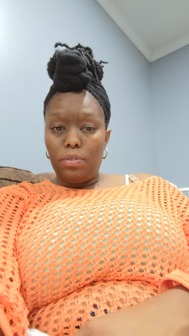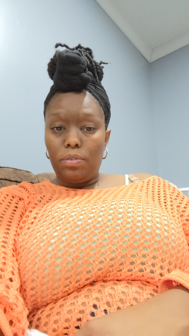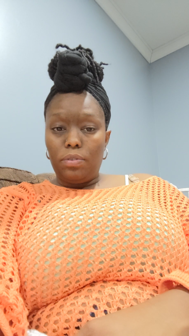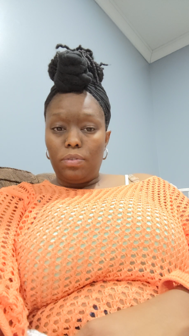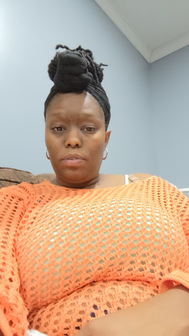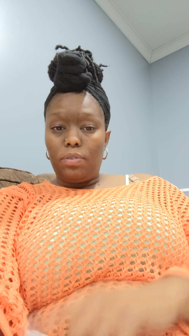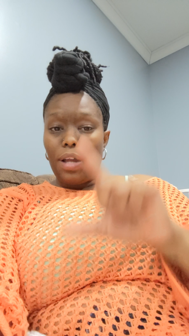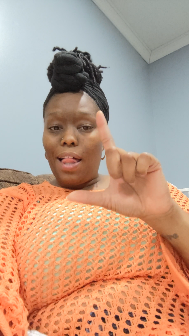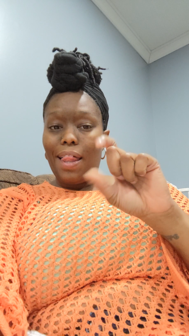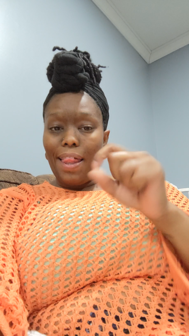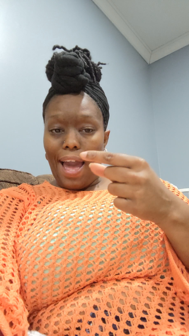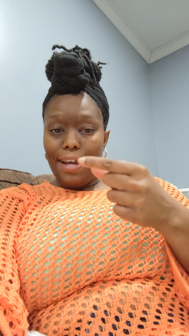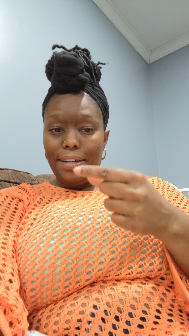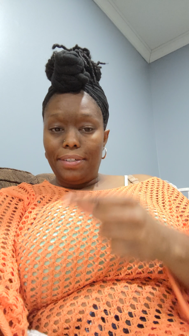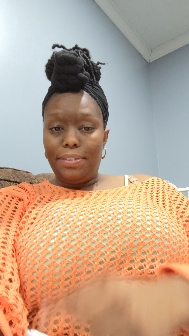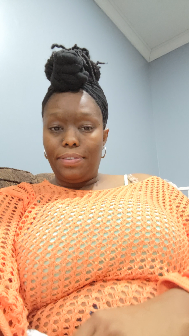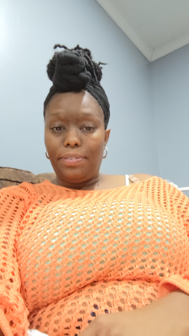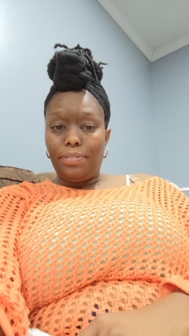leg